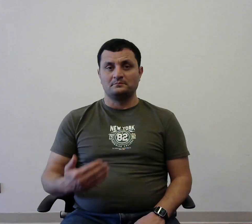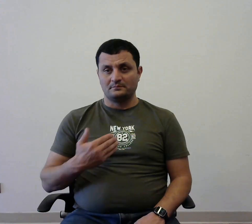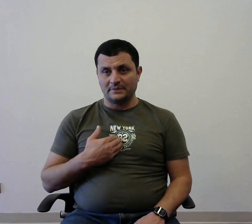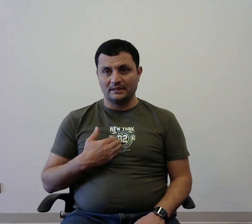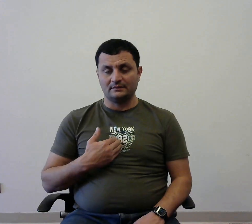mən